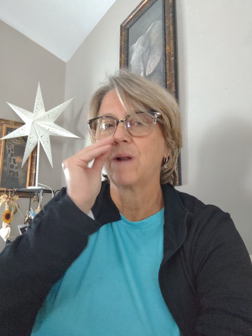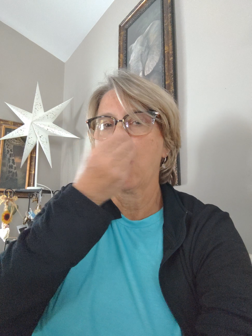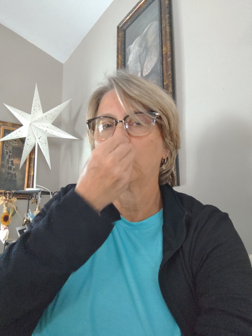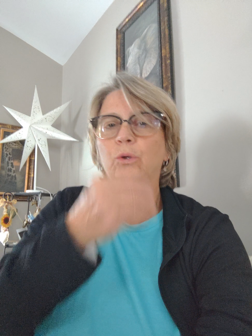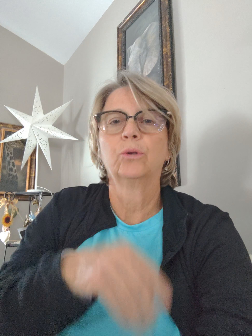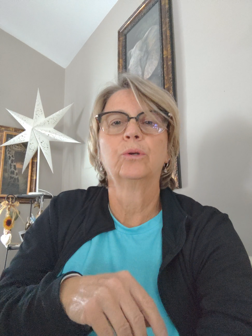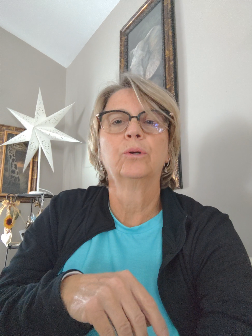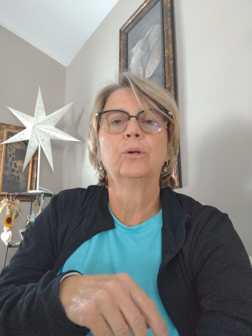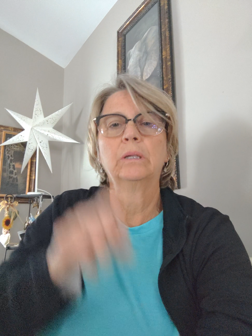flower